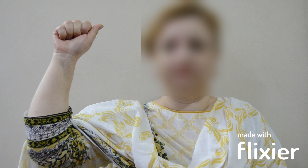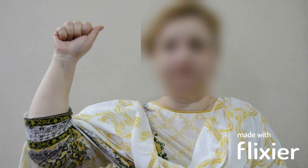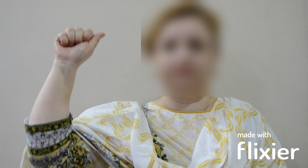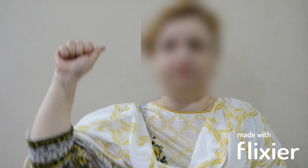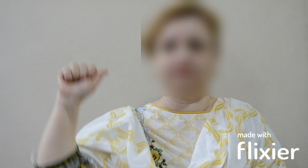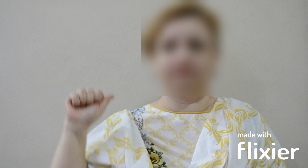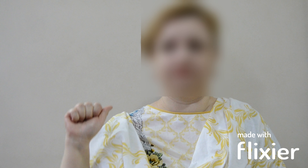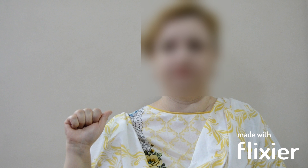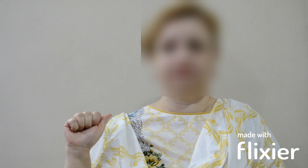آ